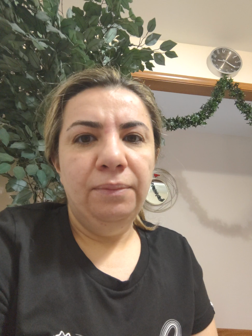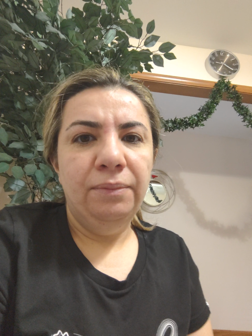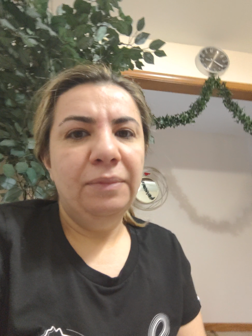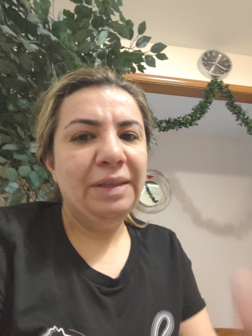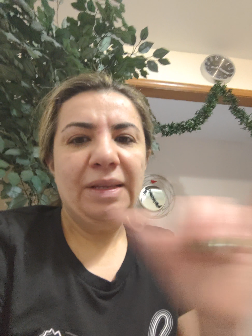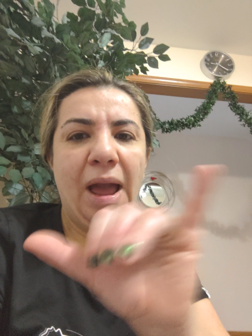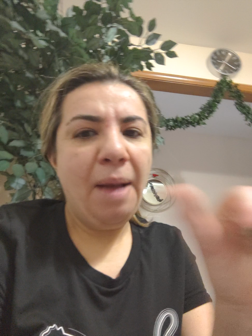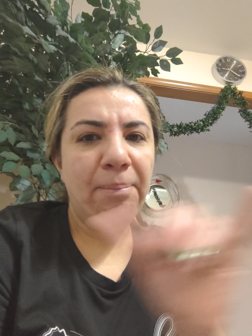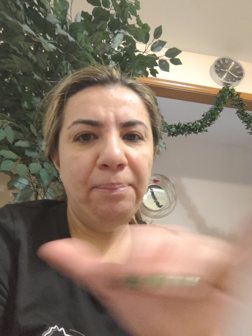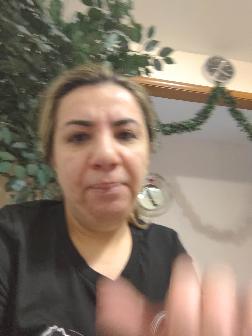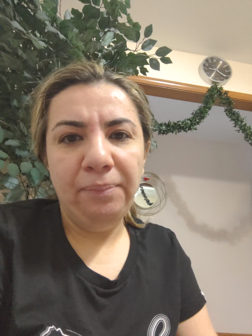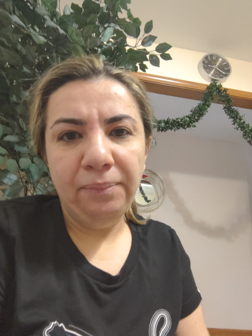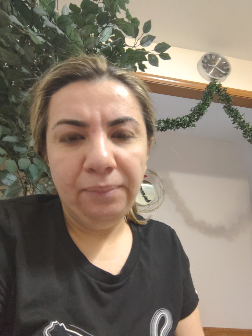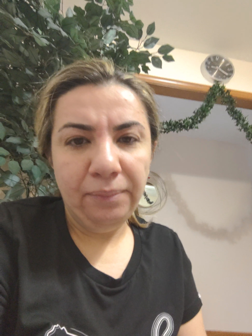same